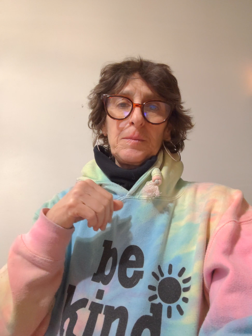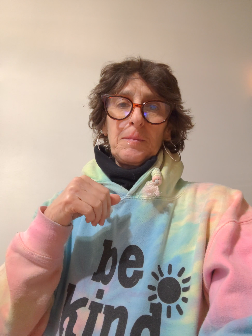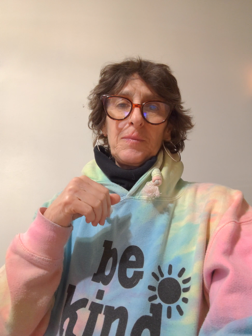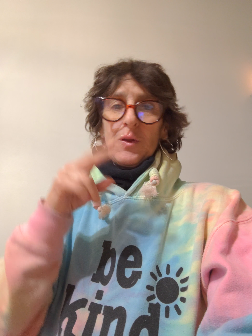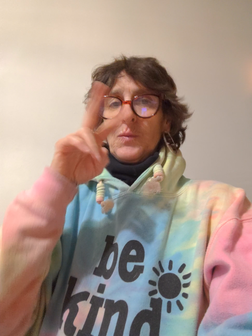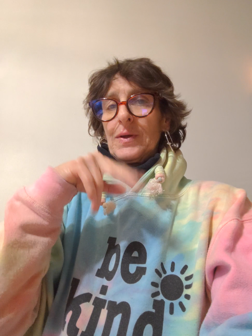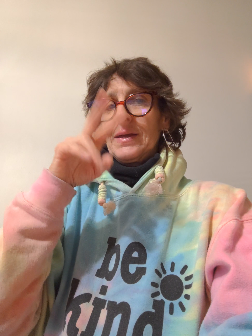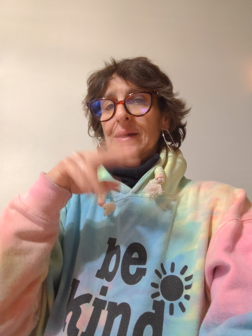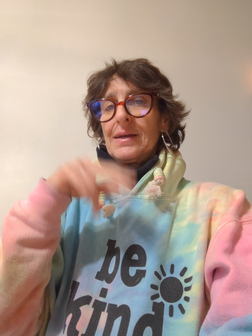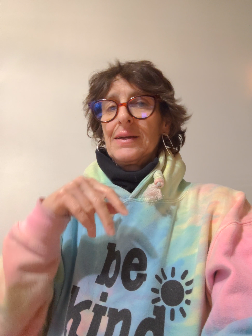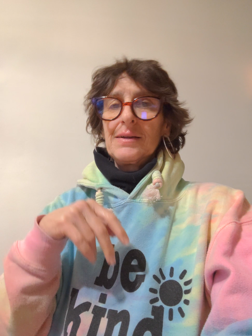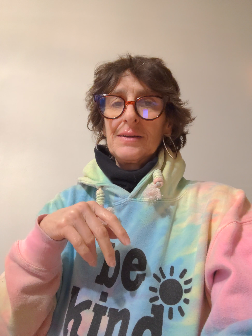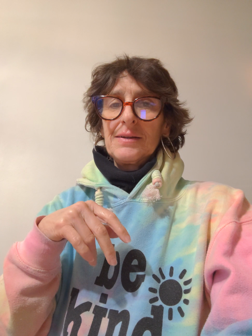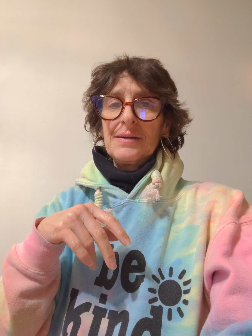read